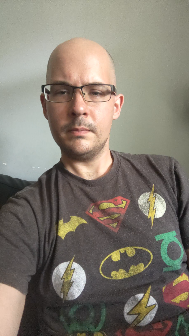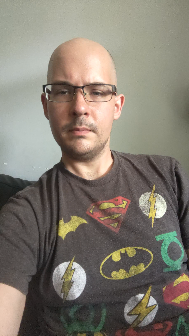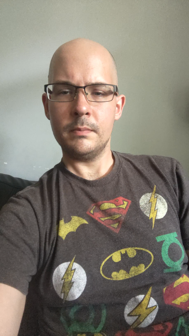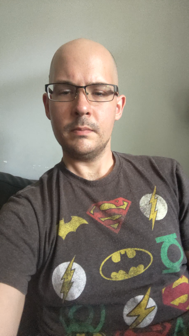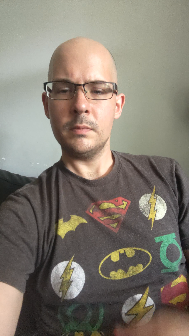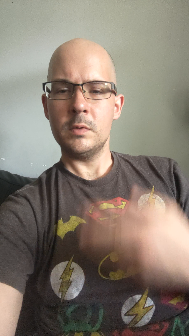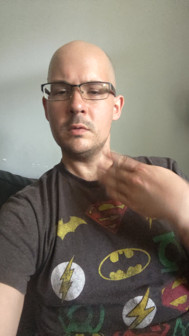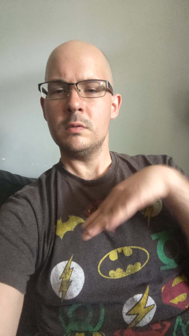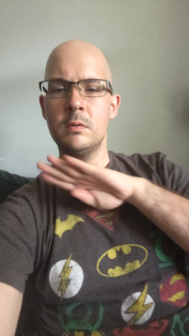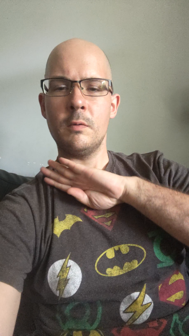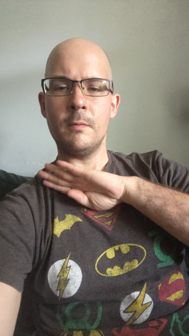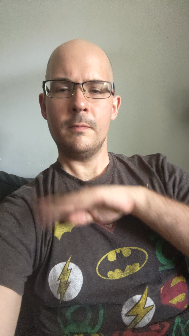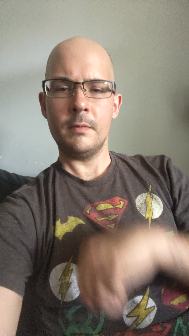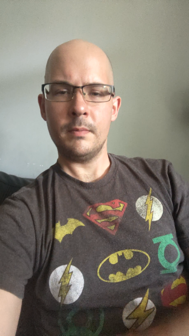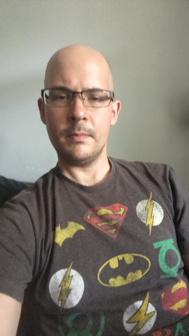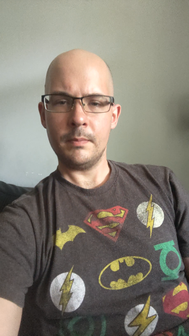scarf